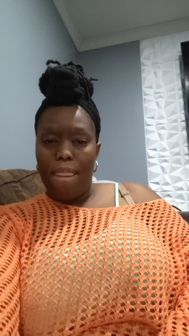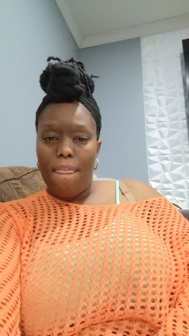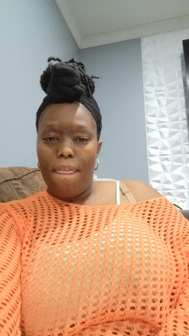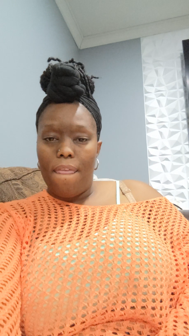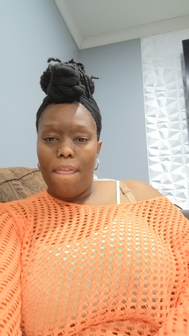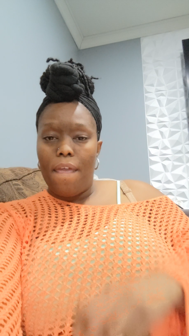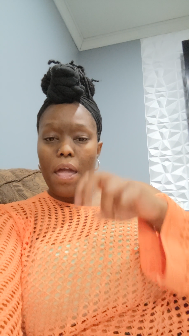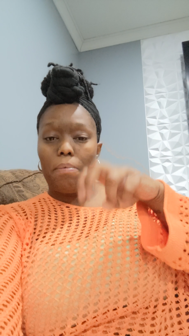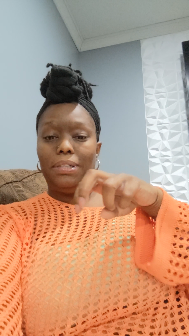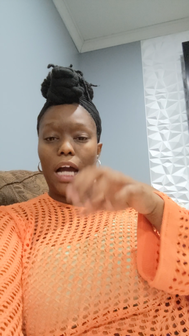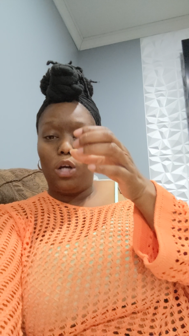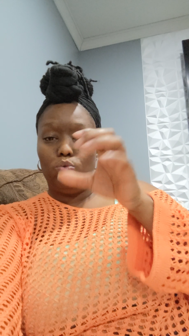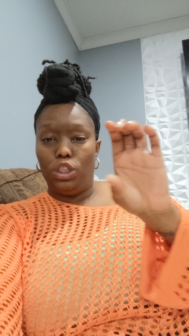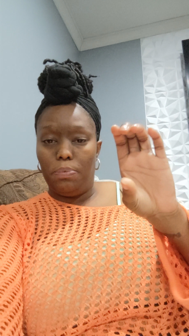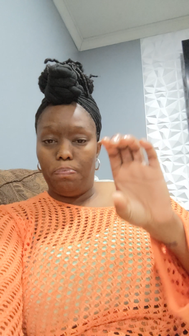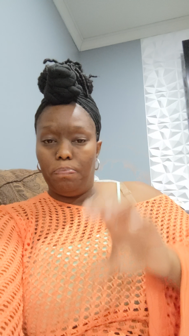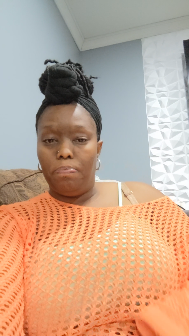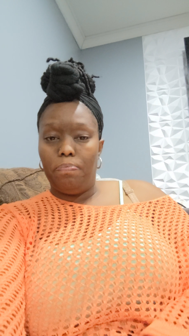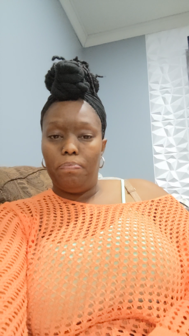potato chip